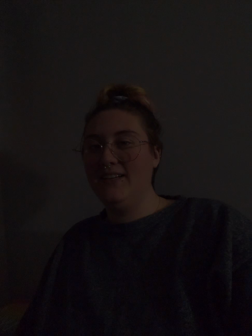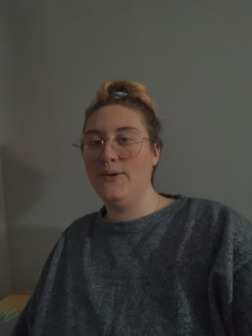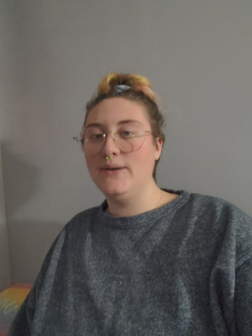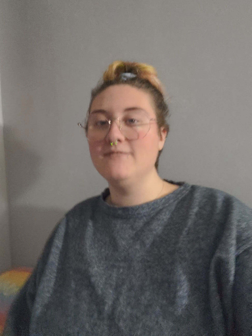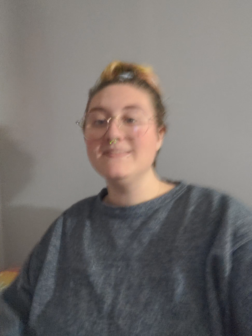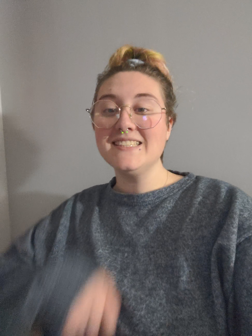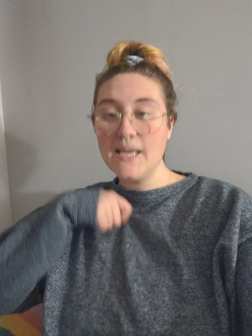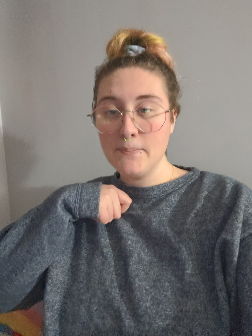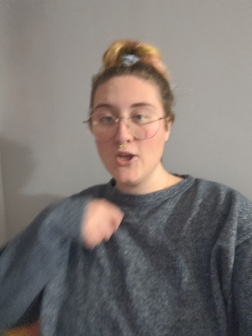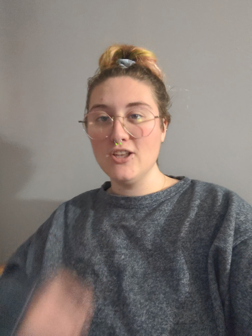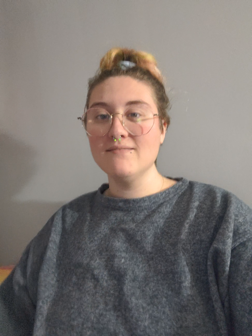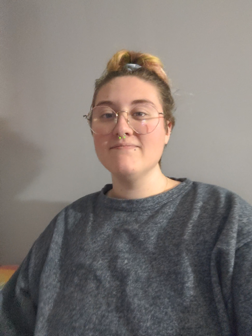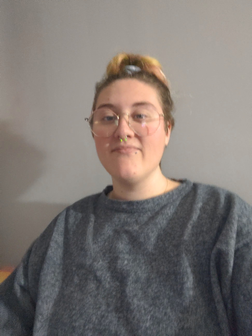zipper